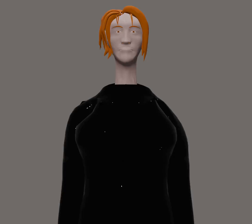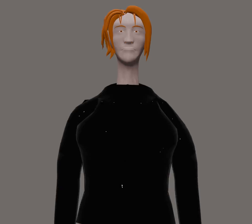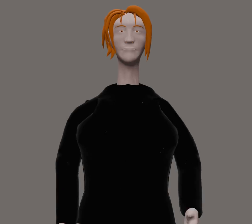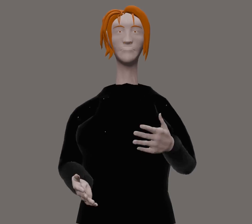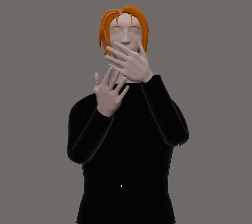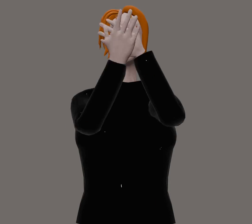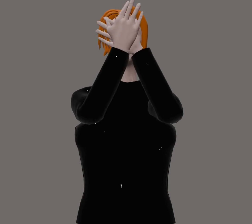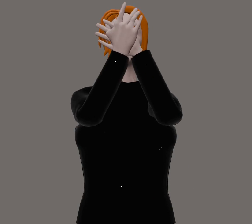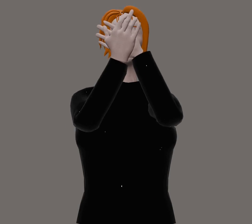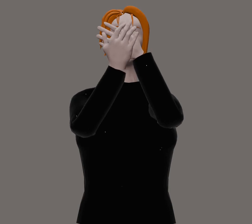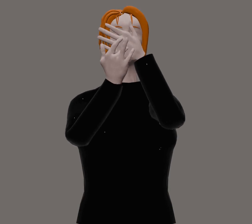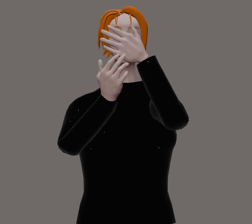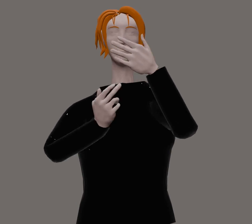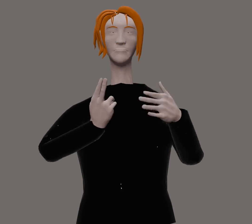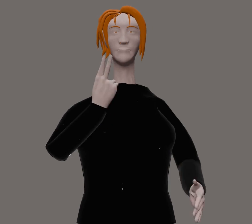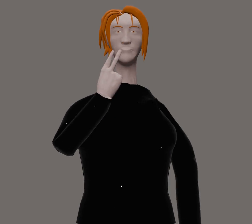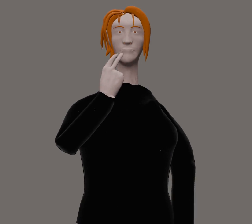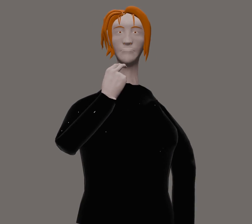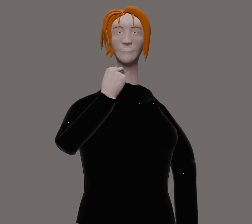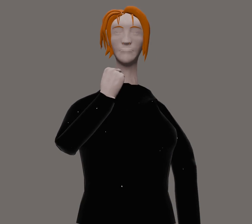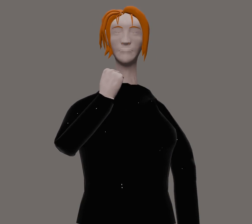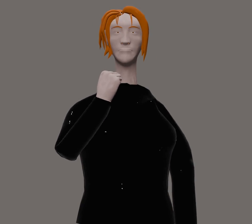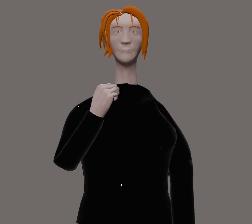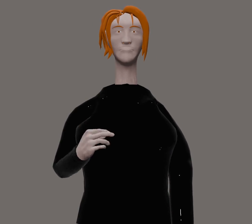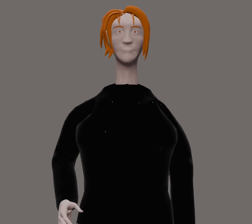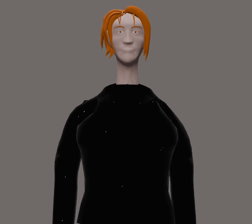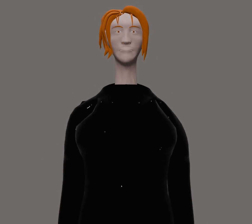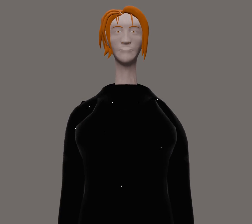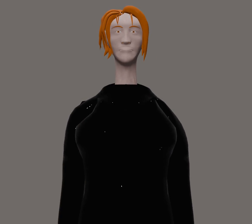Blood Sugar